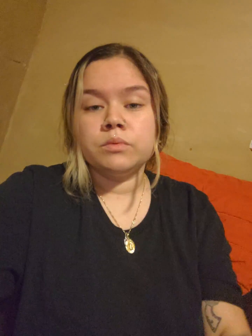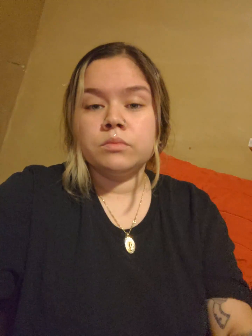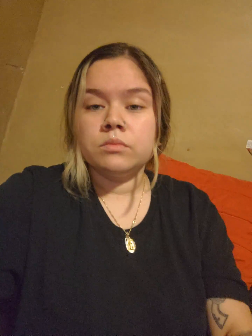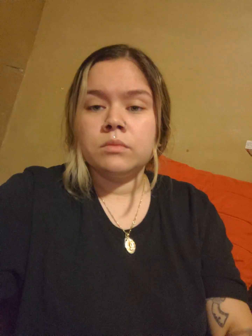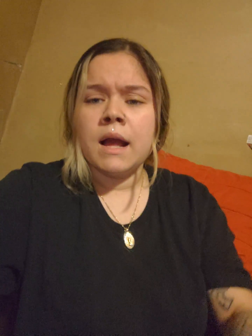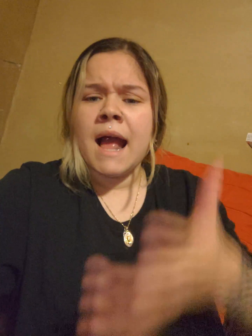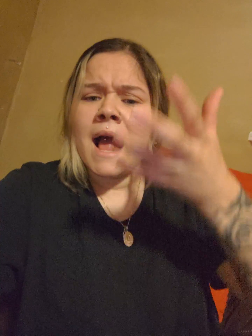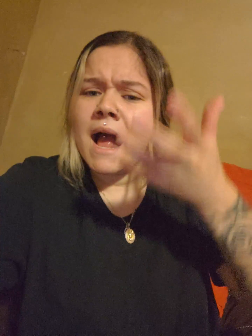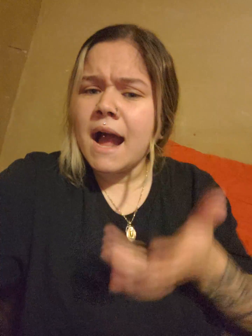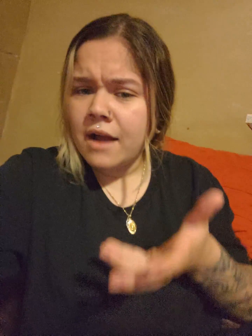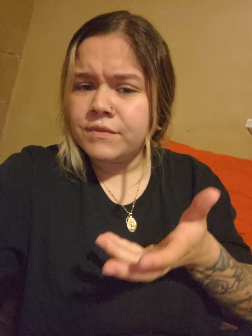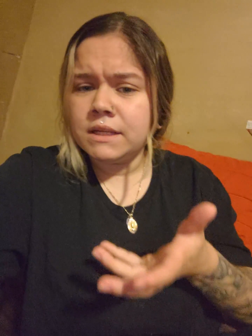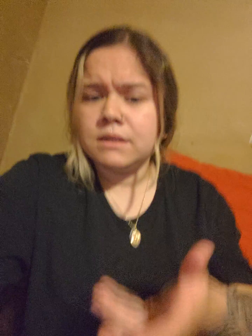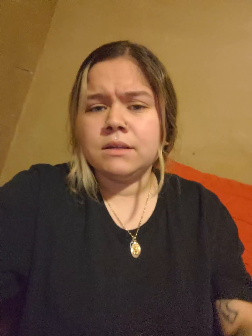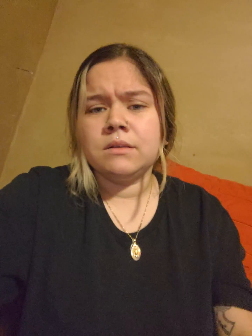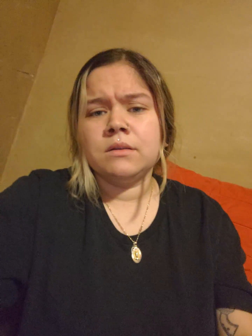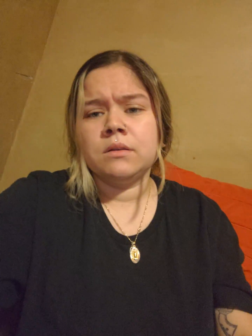heavy